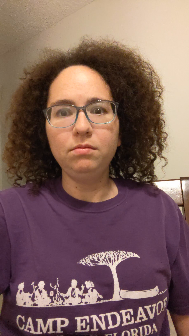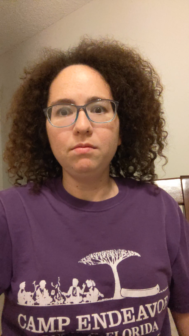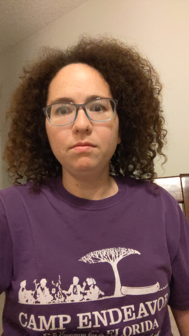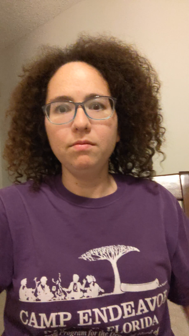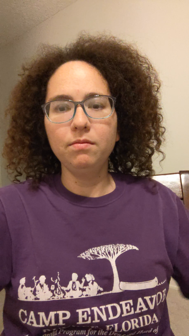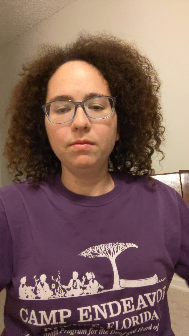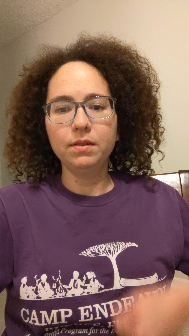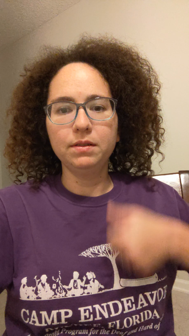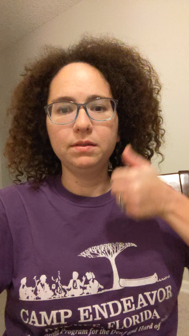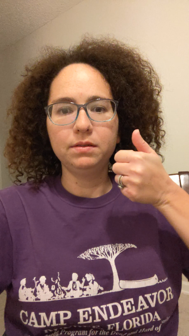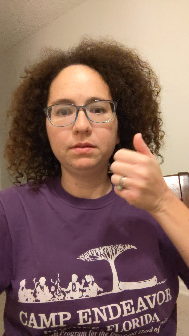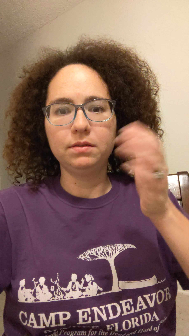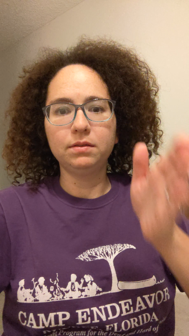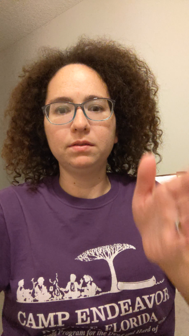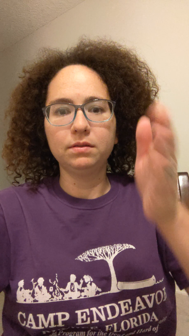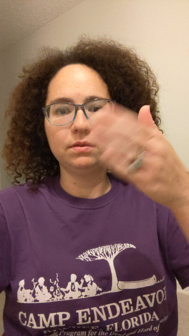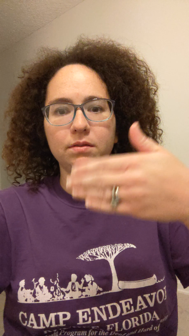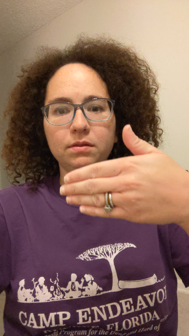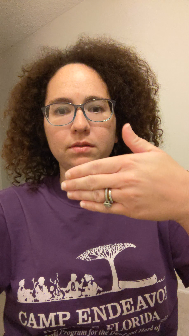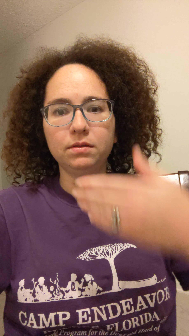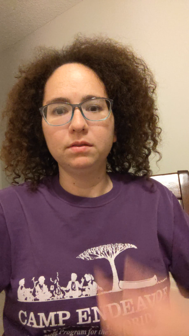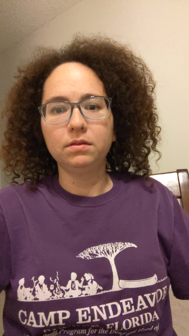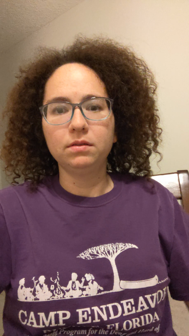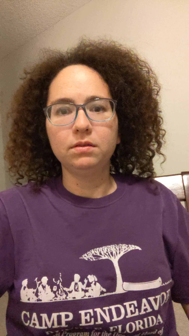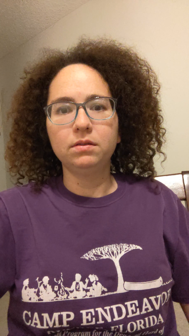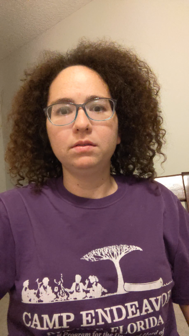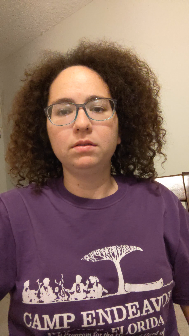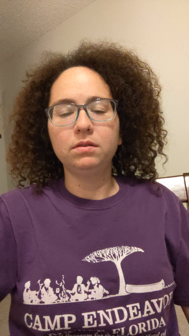living room